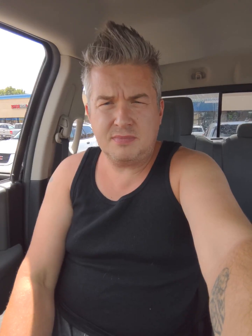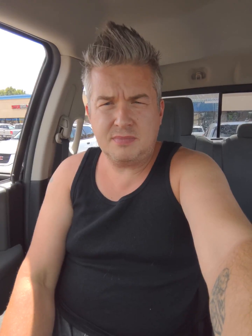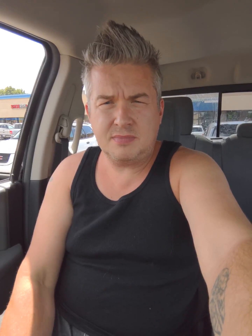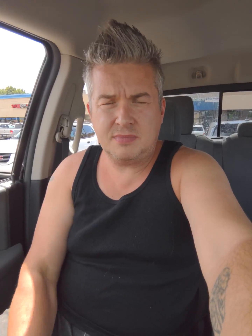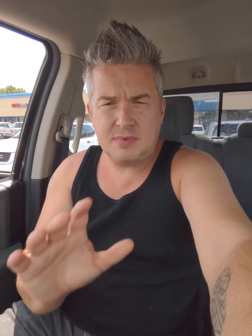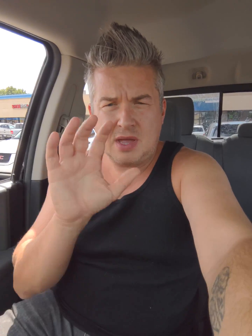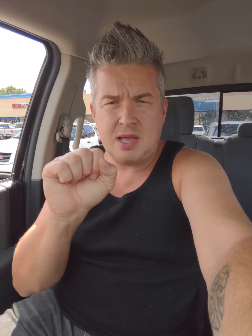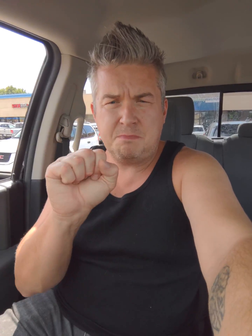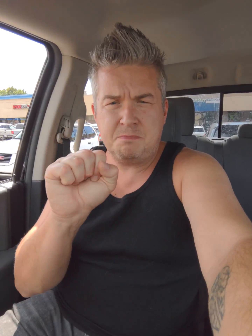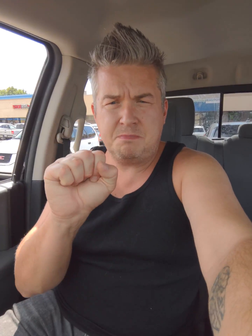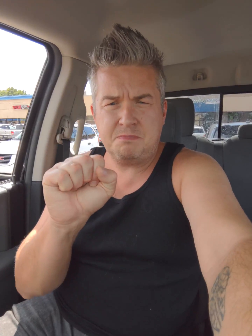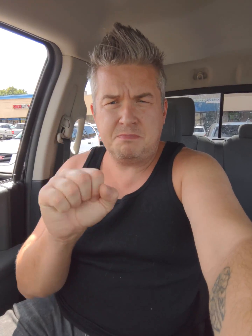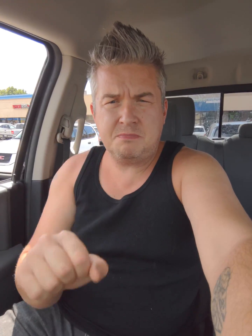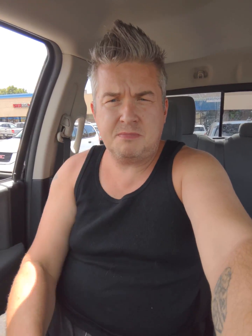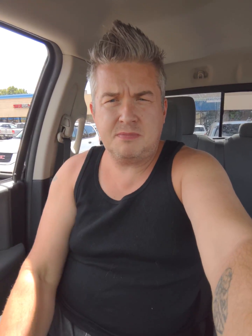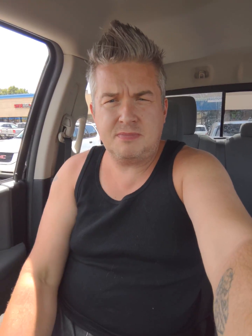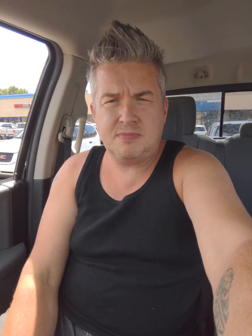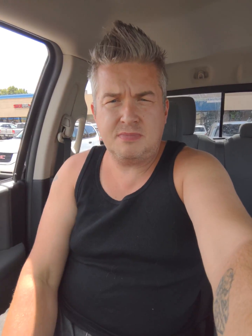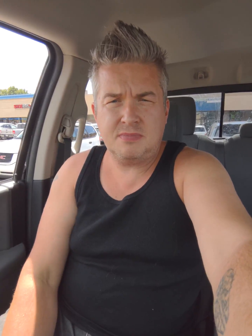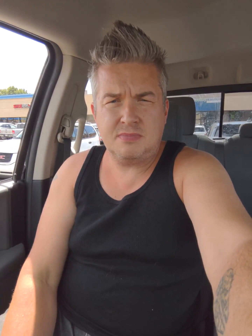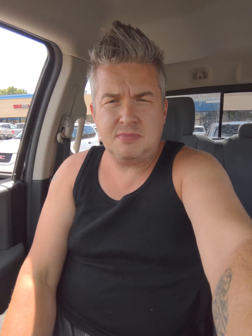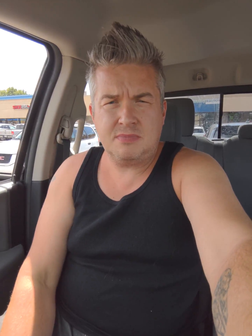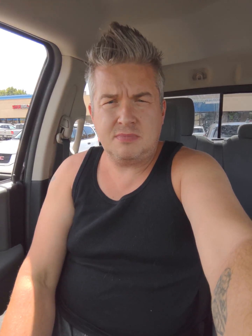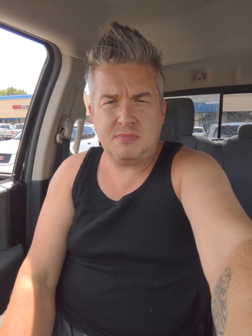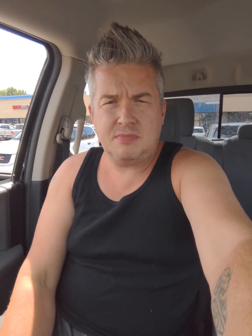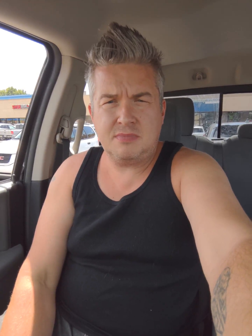catch